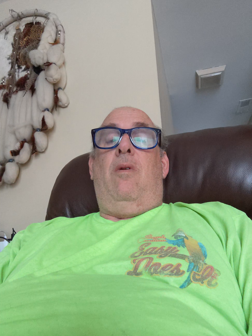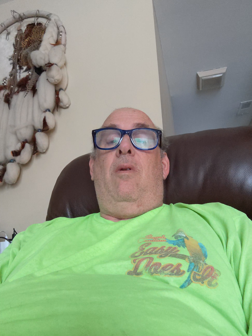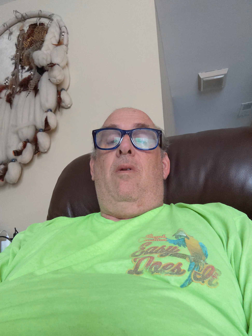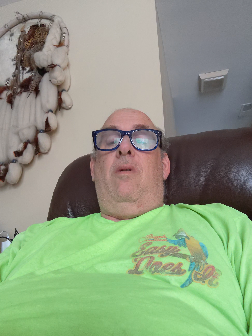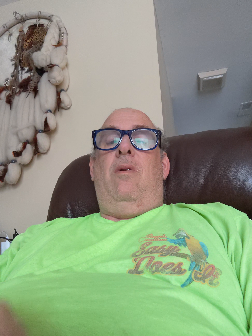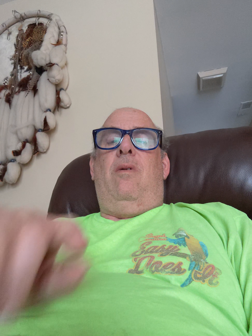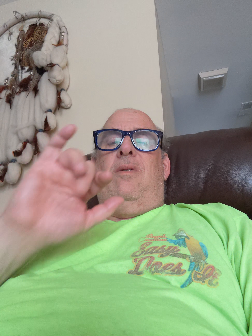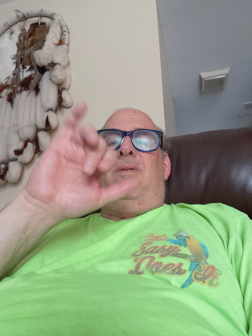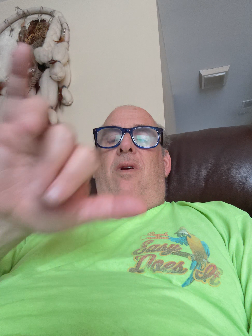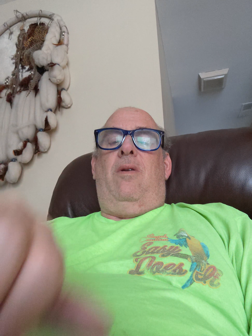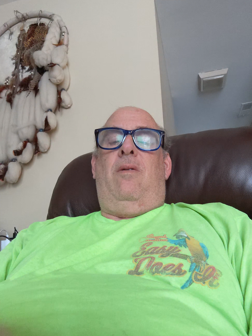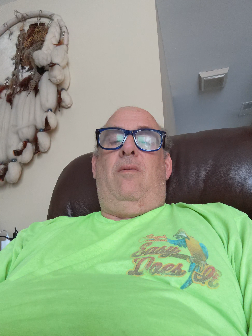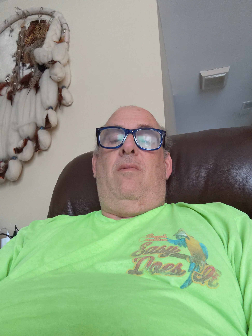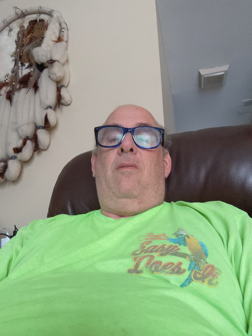stay